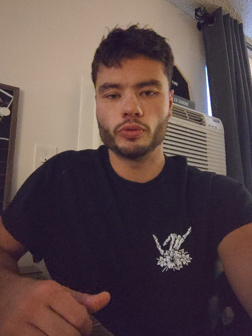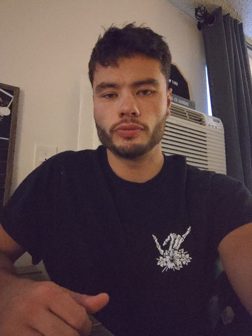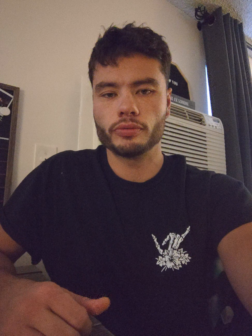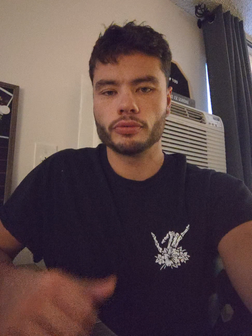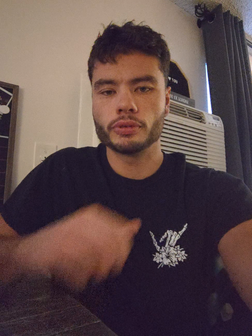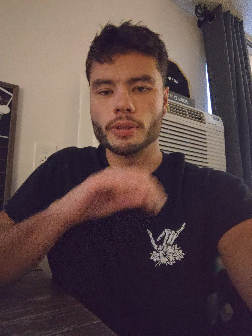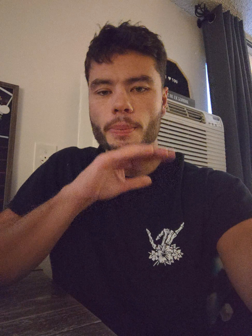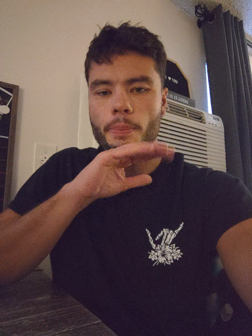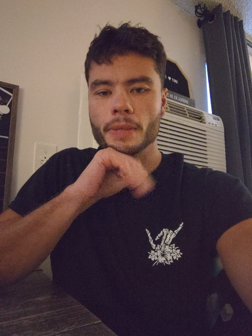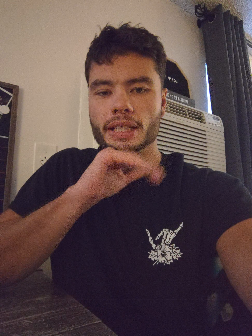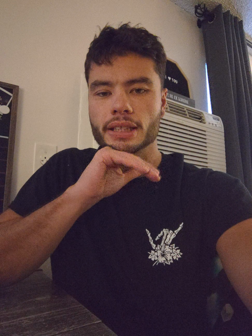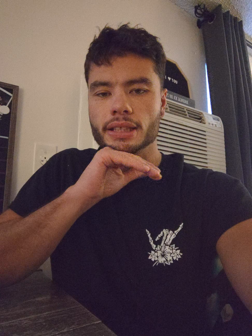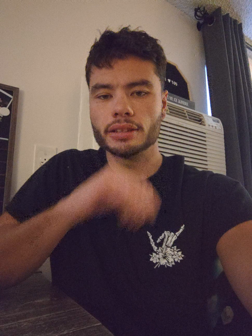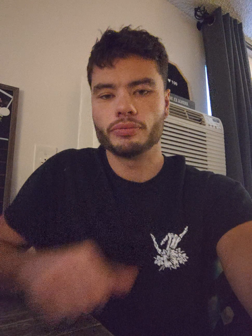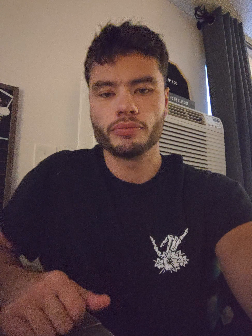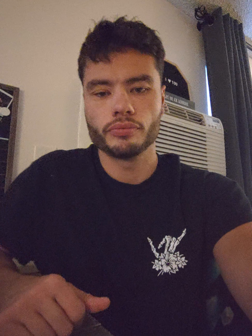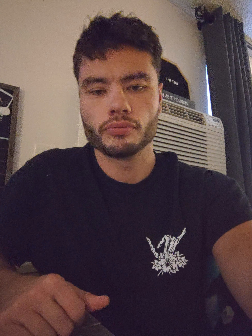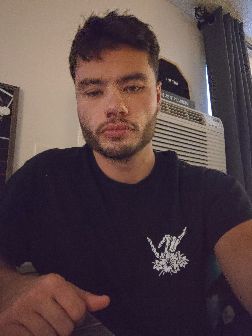pig